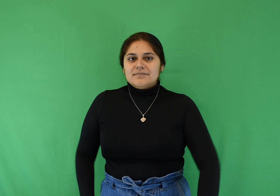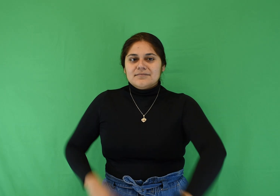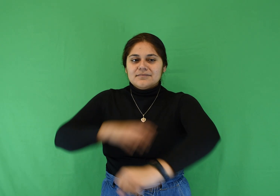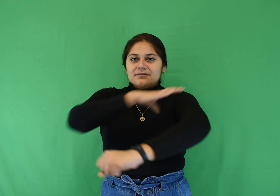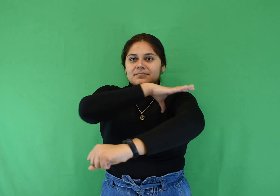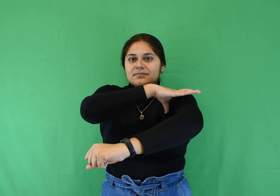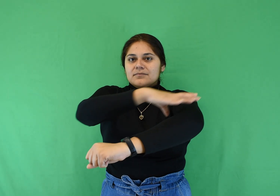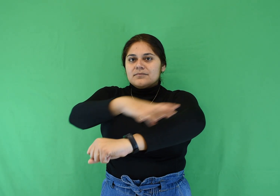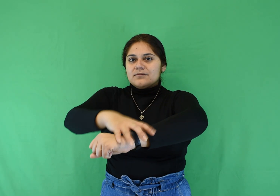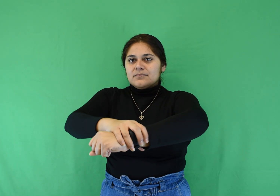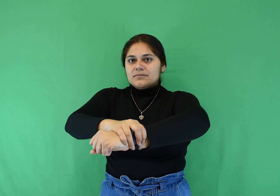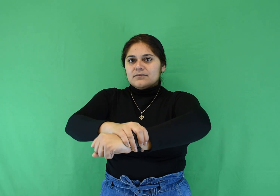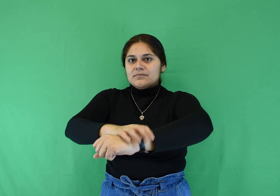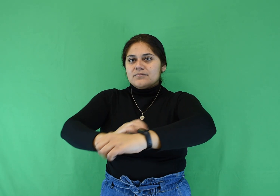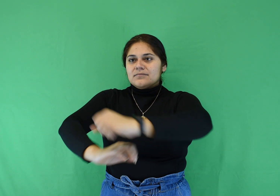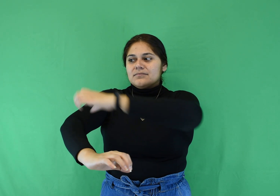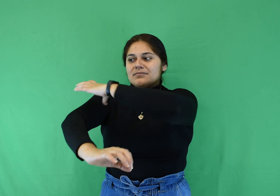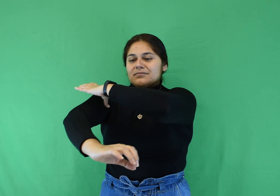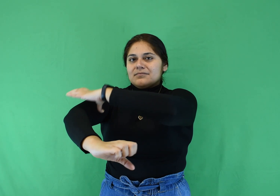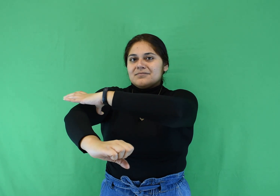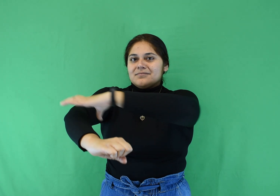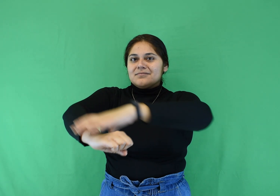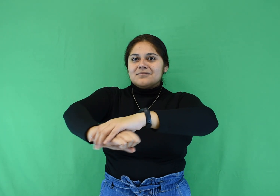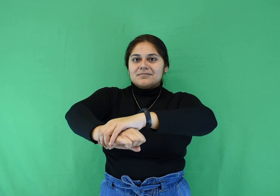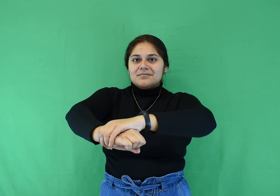brazos